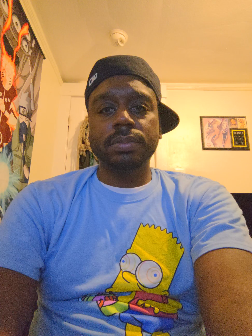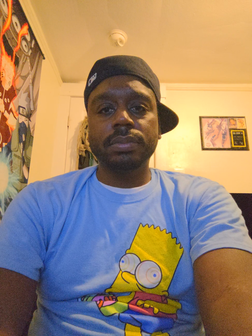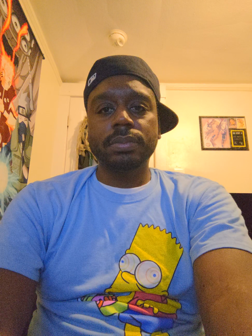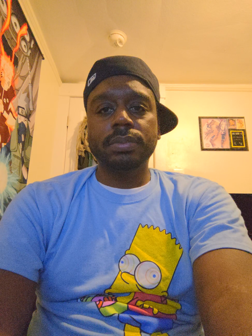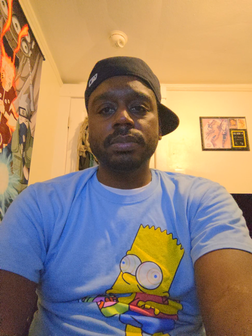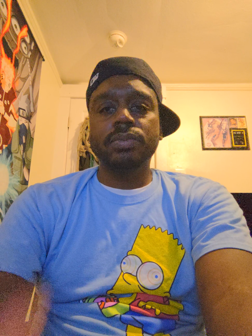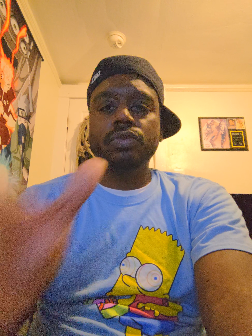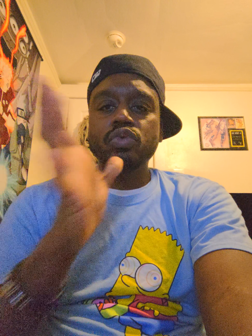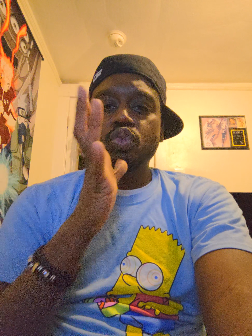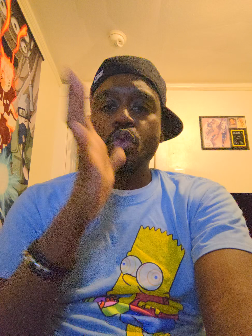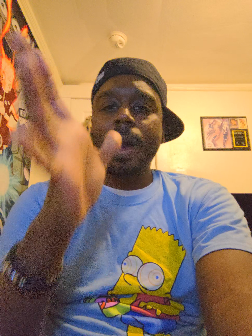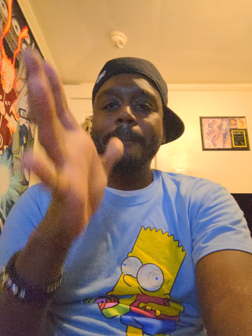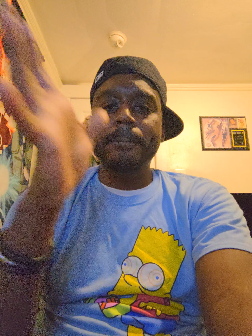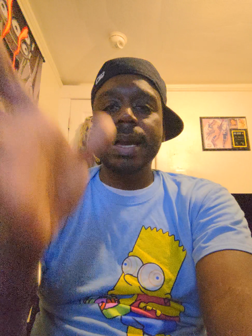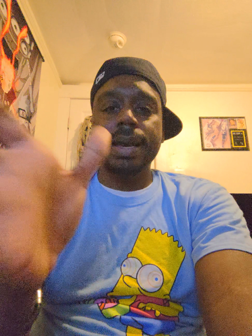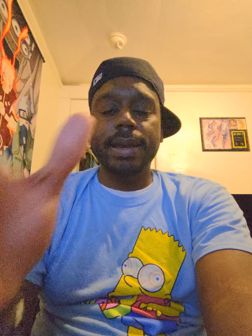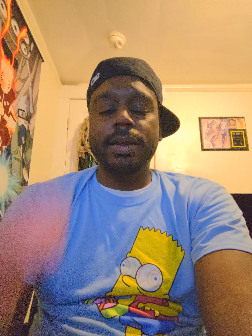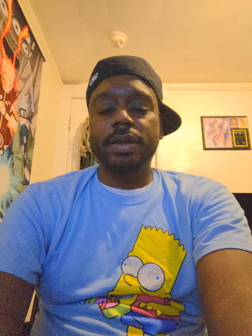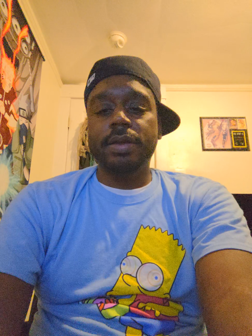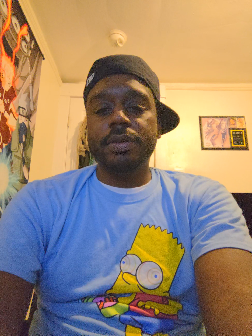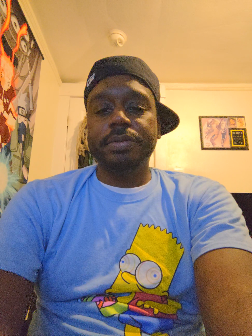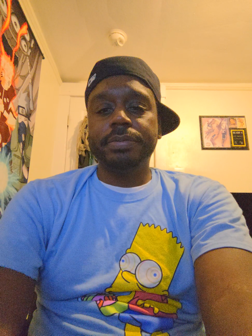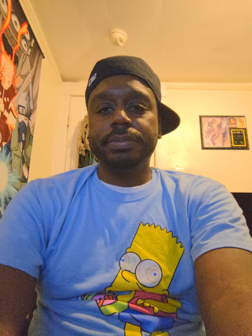grandma